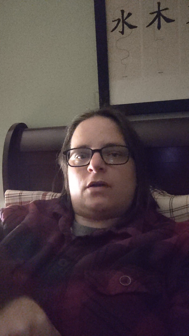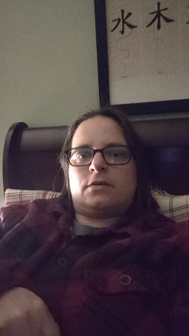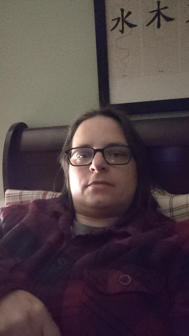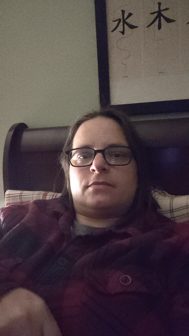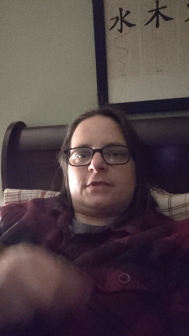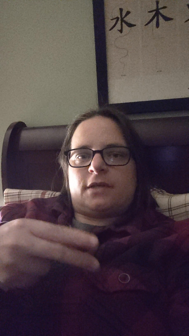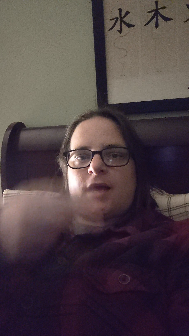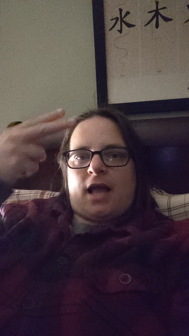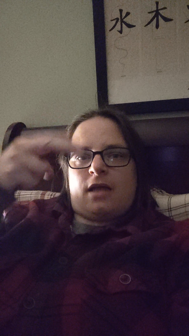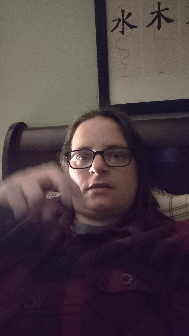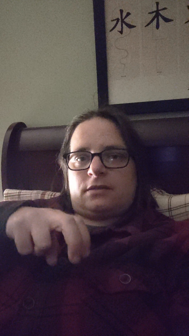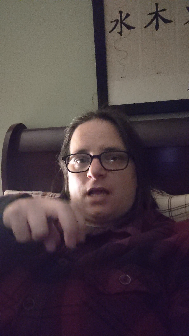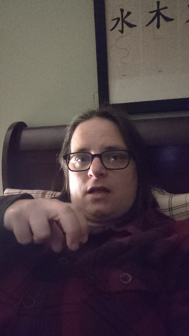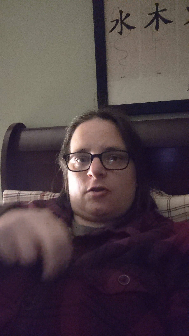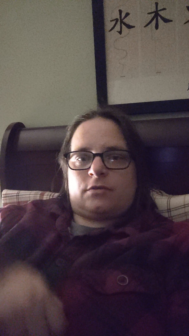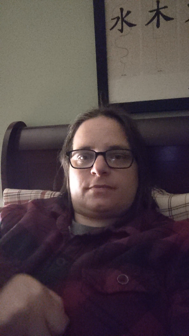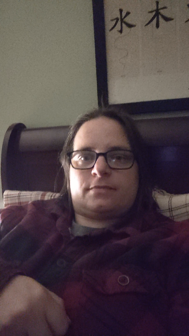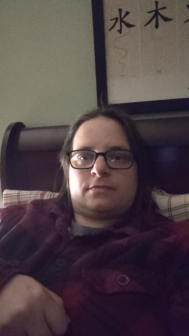high chair